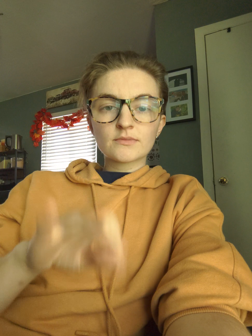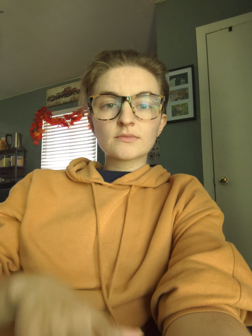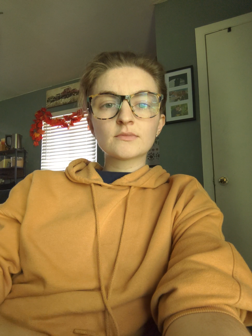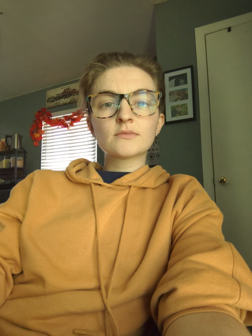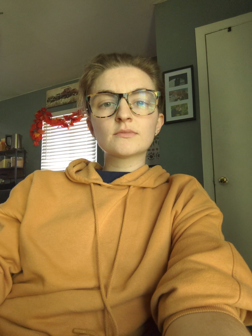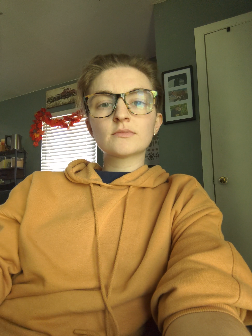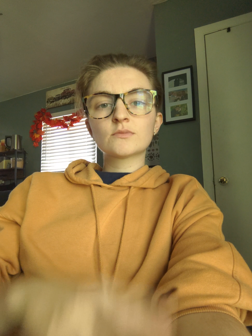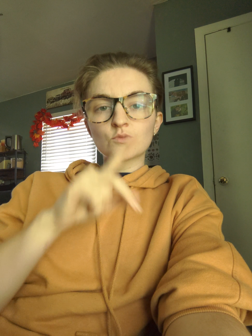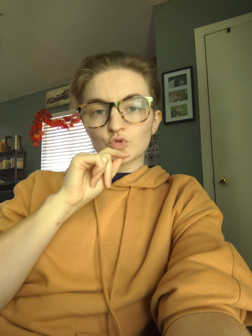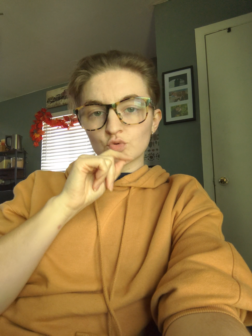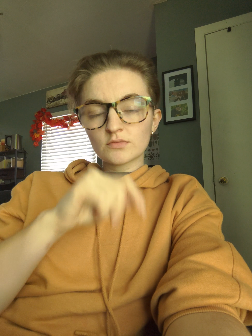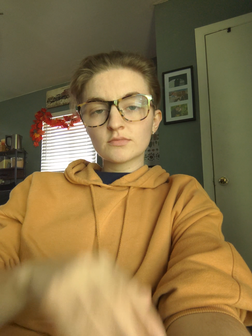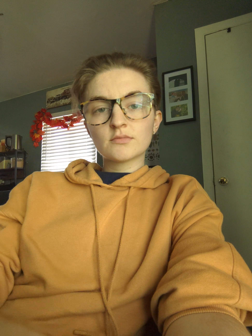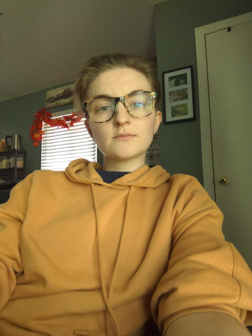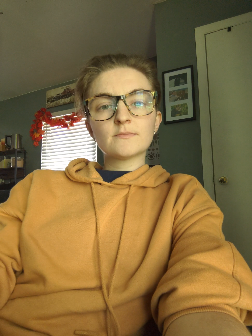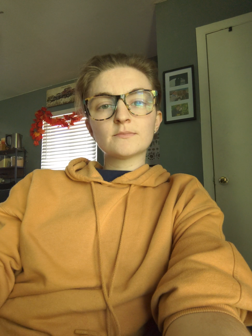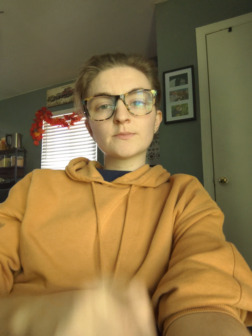chicken